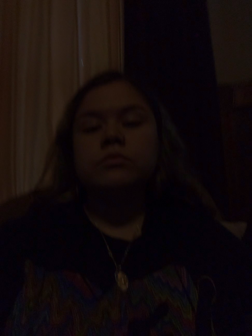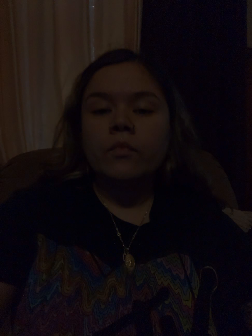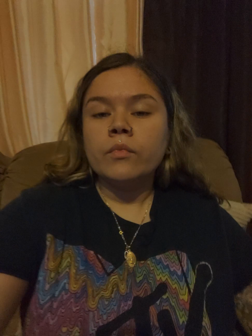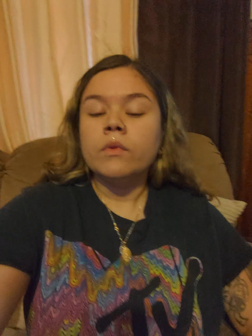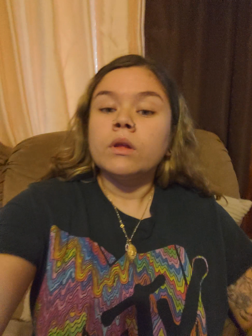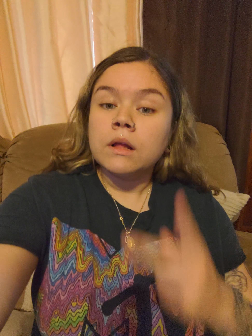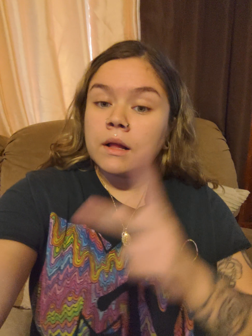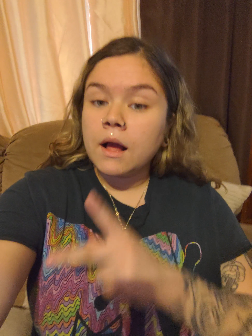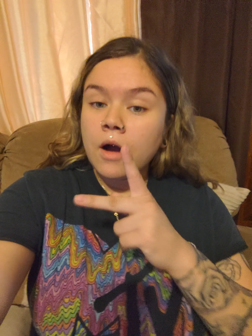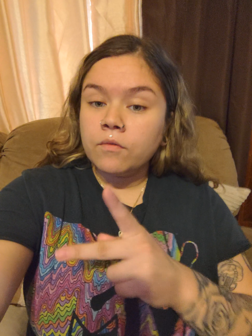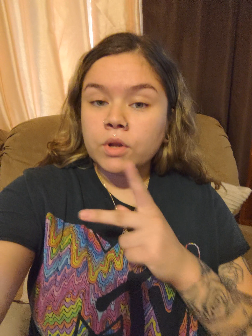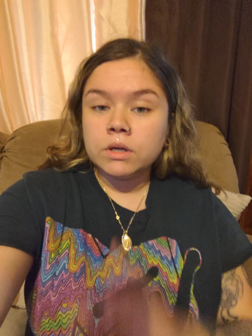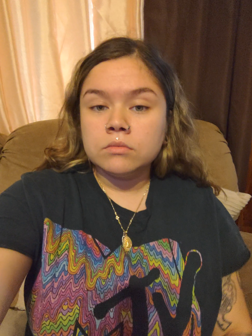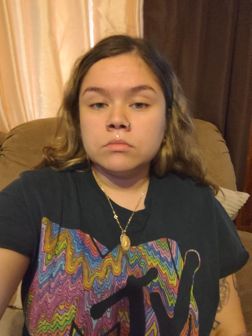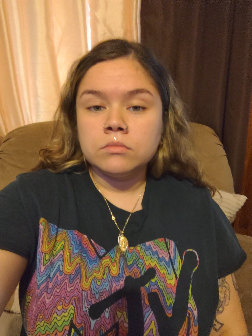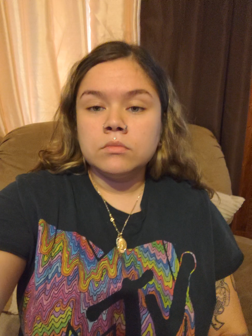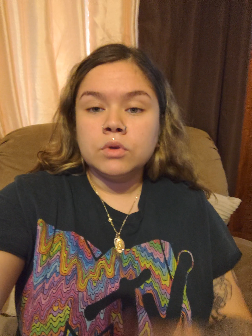careful